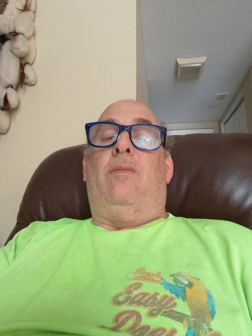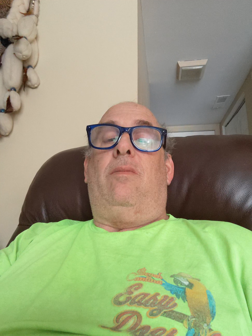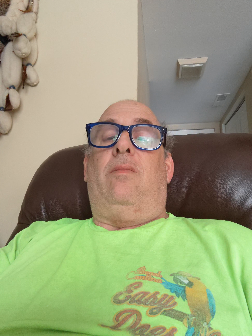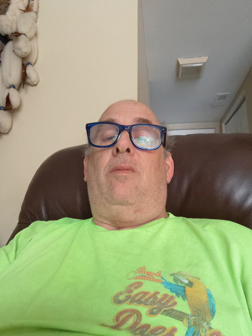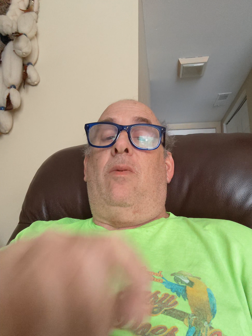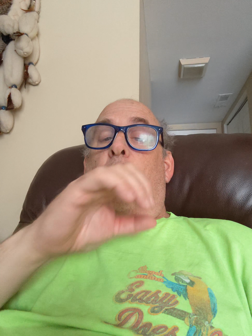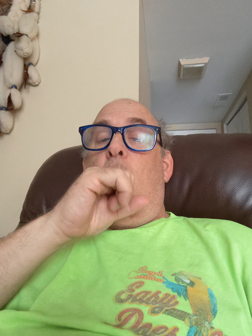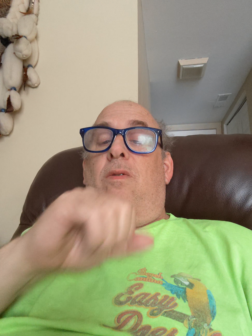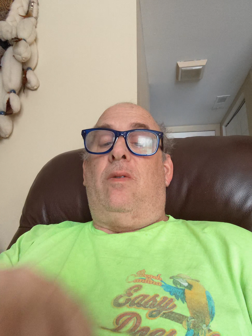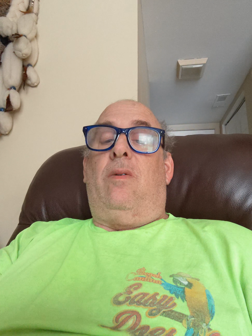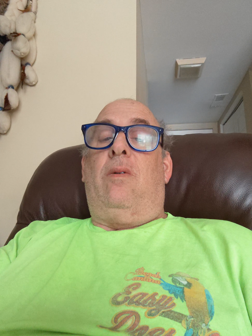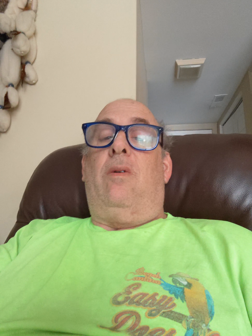orange